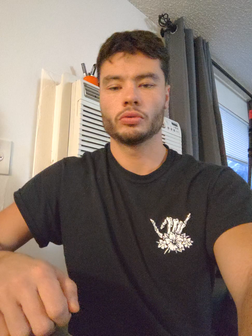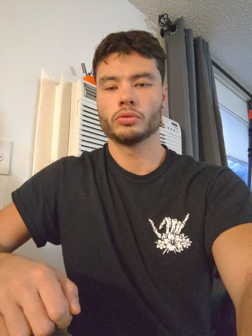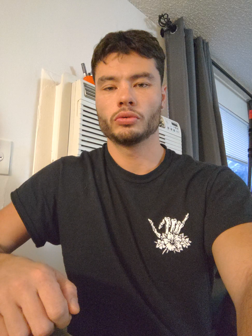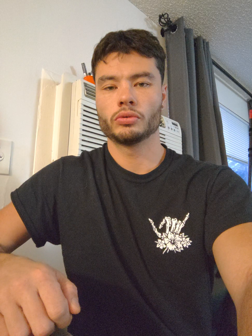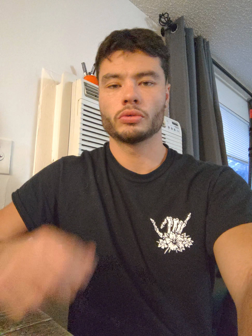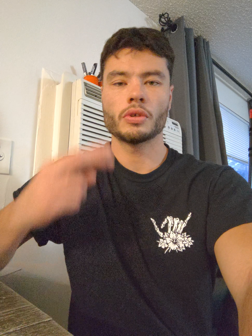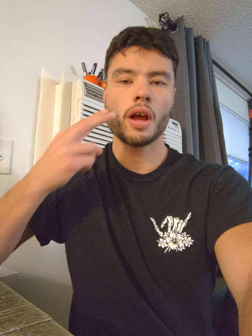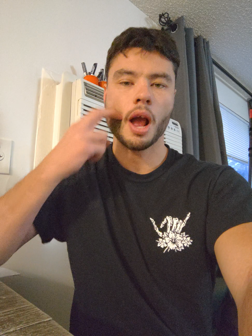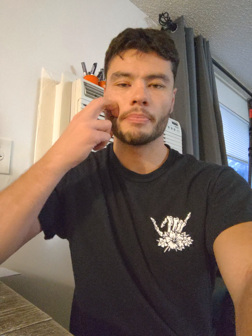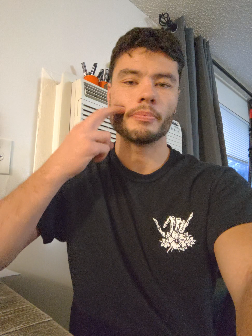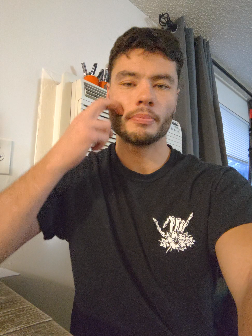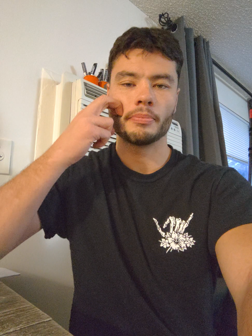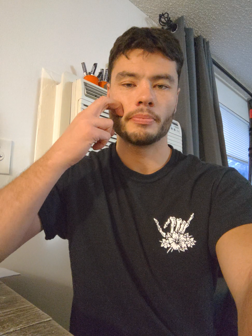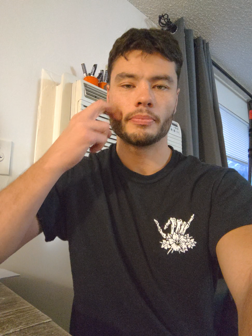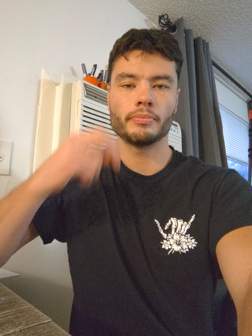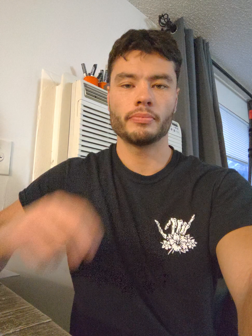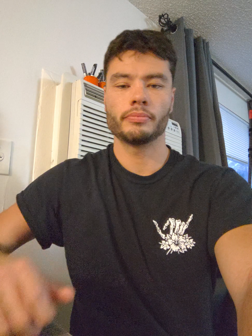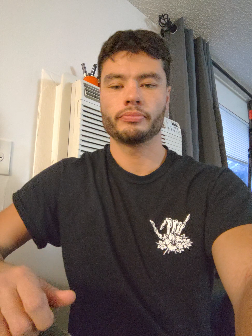gum